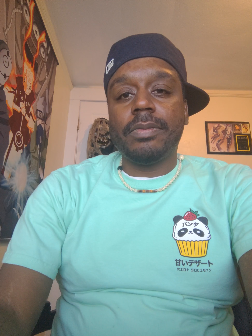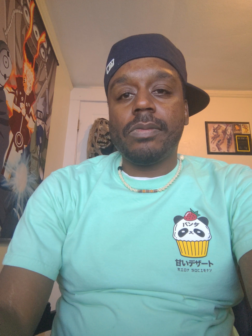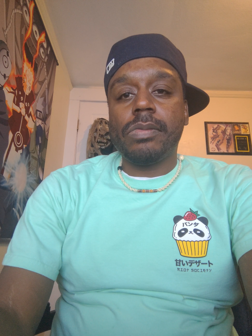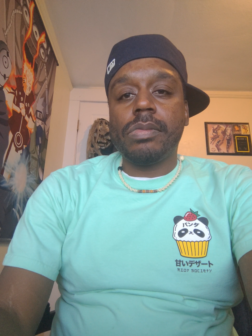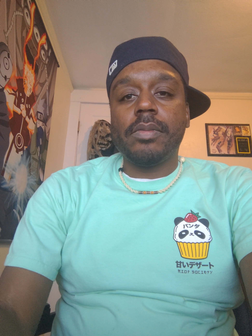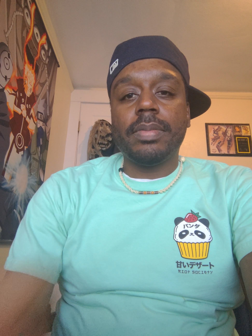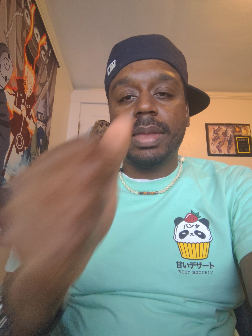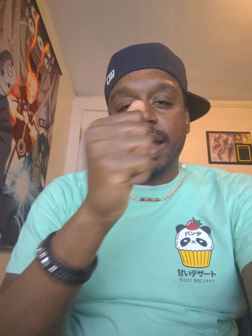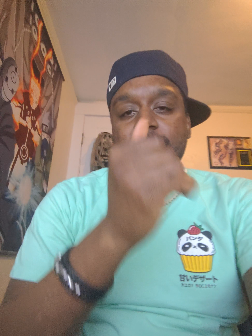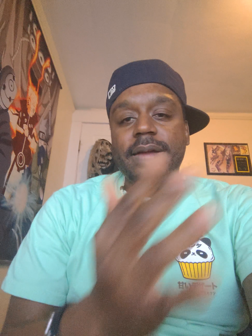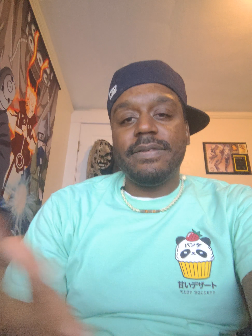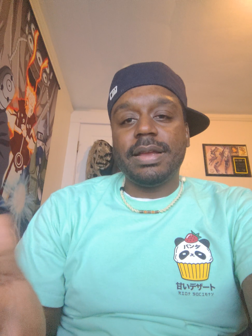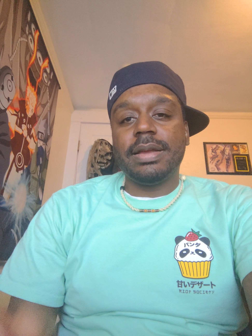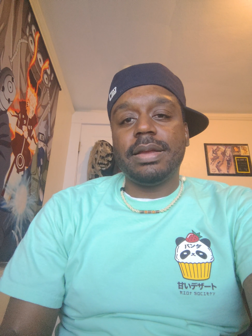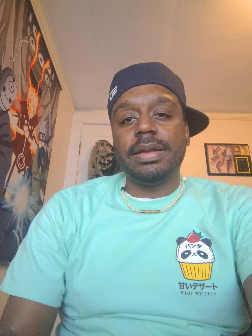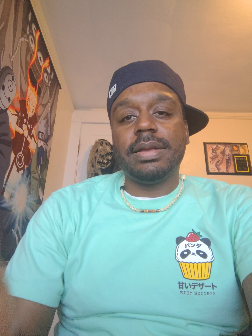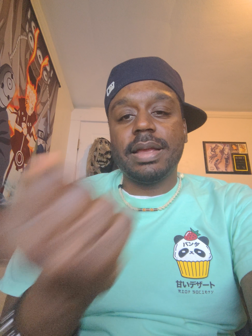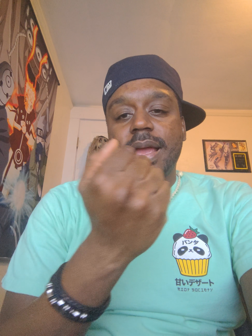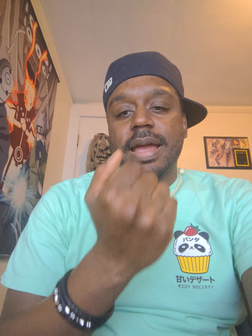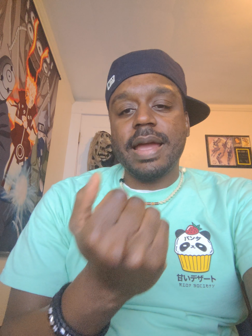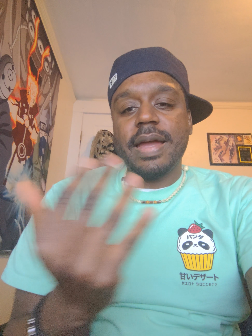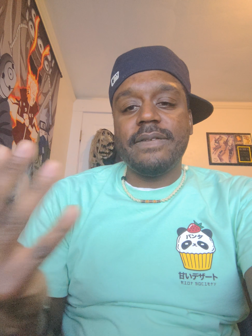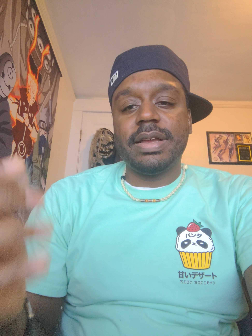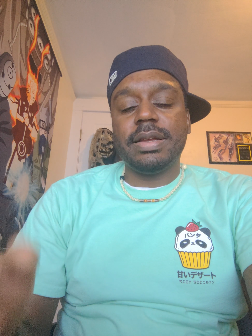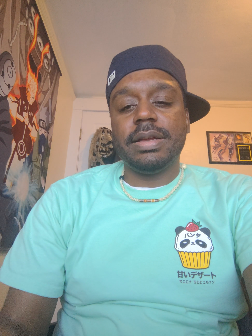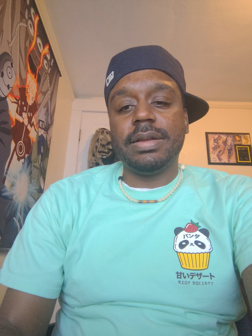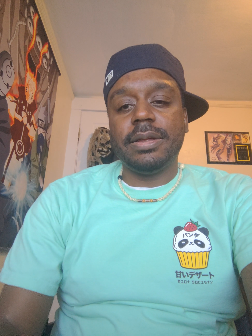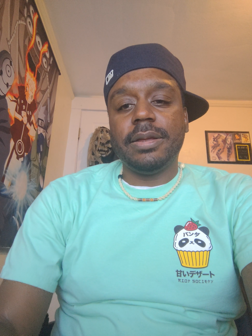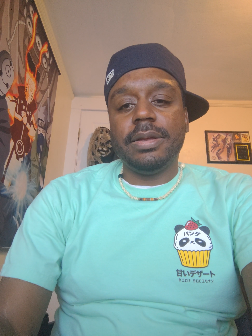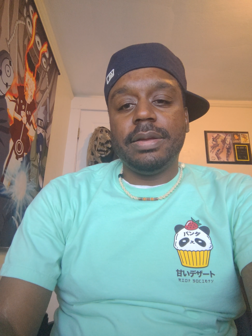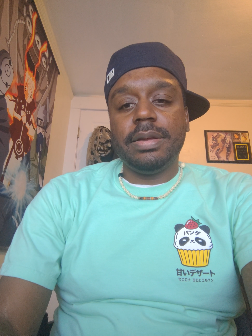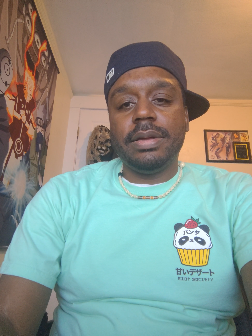every